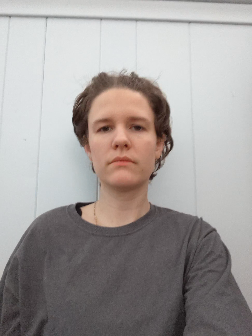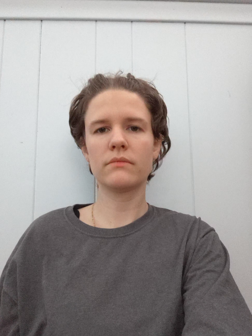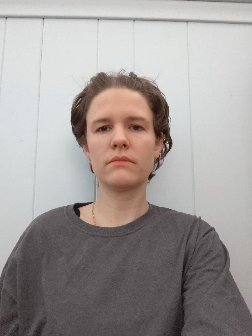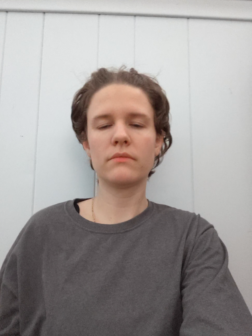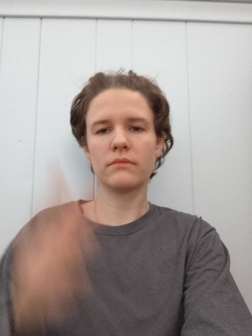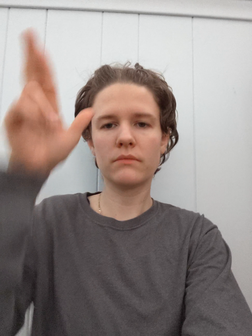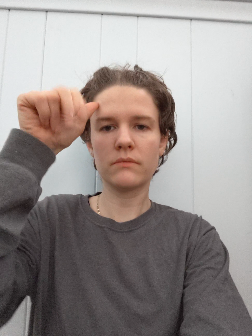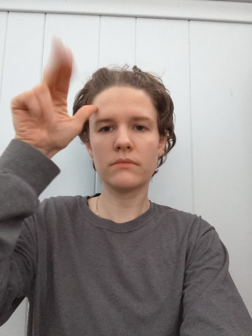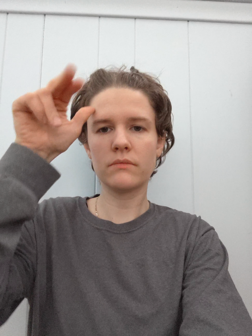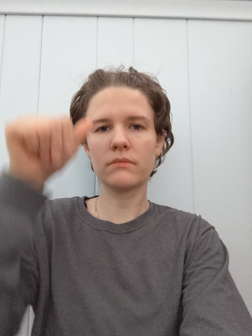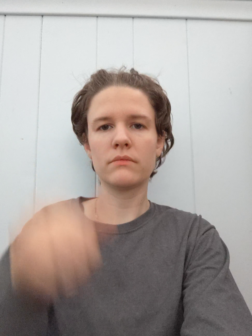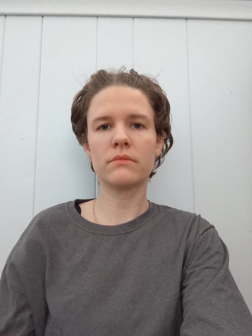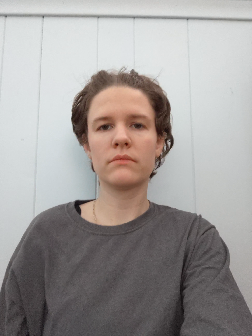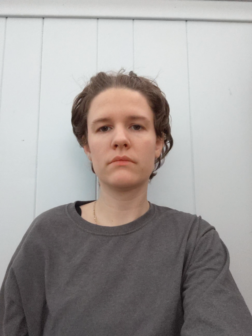horse